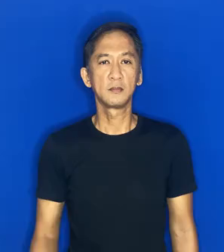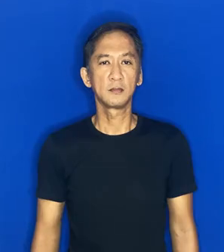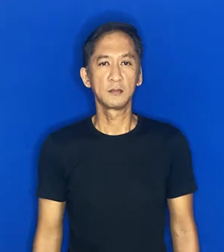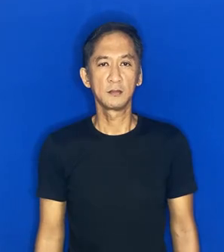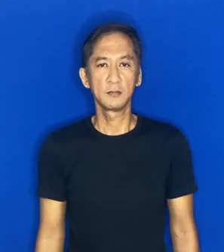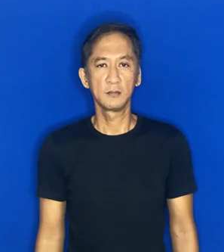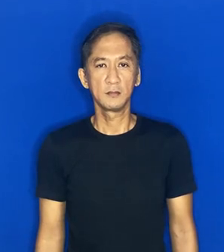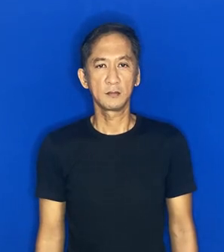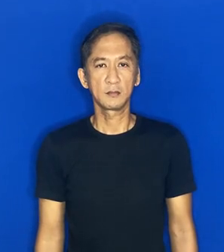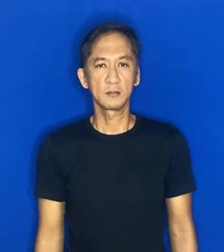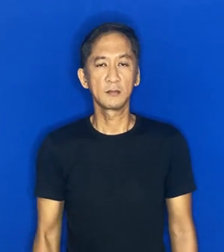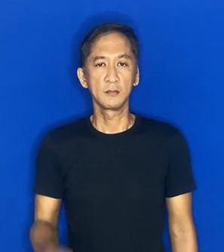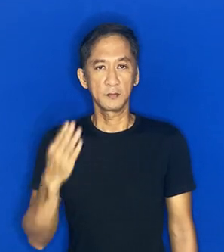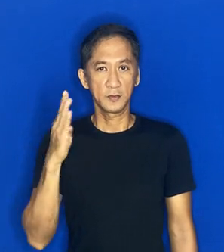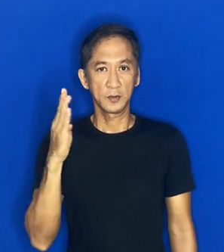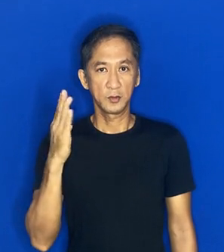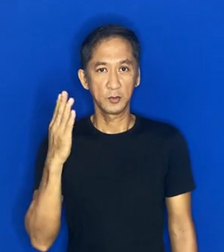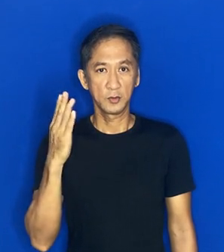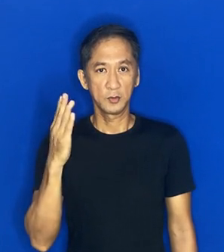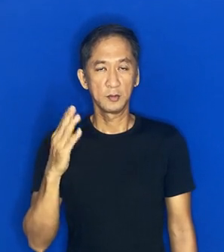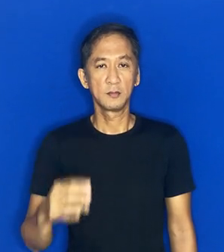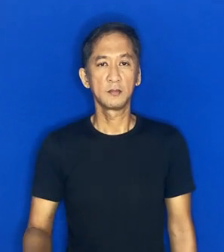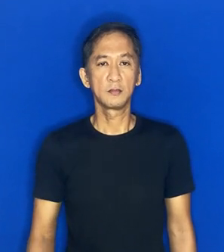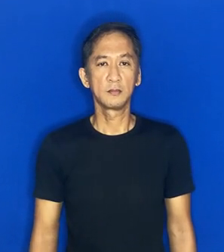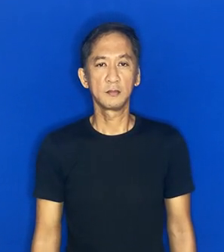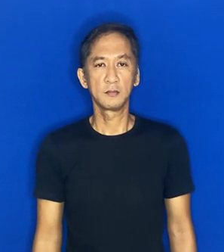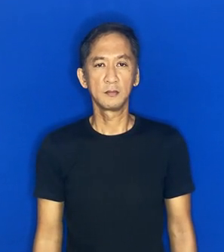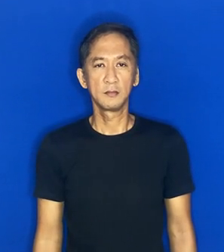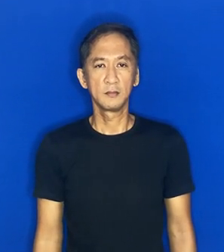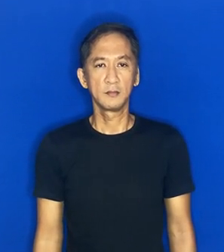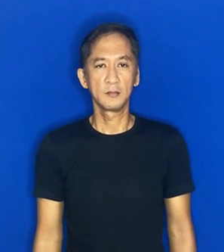blue